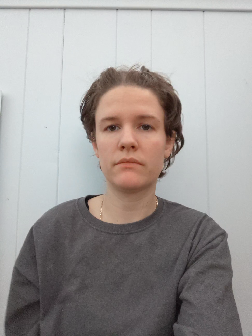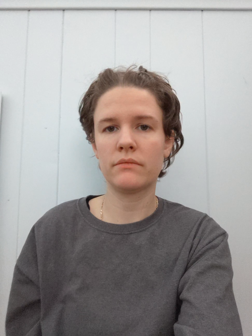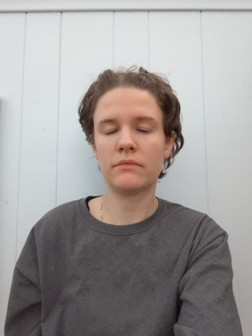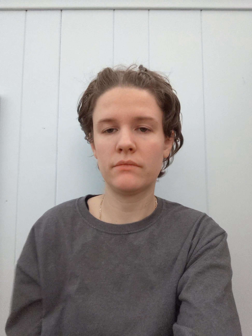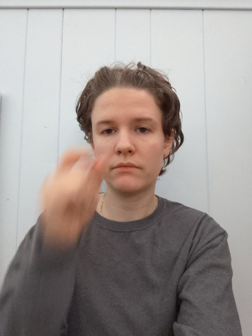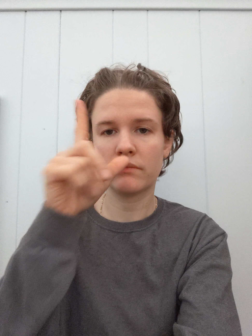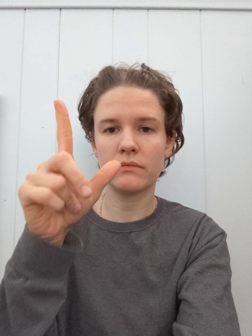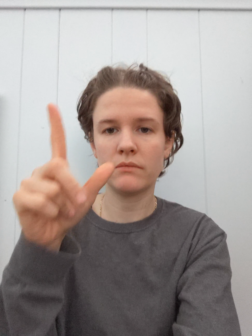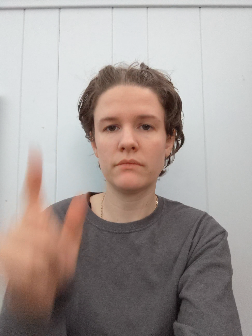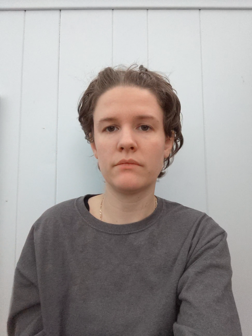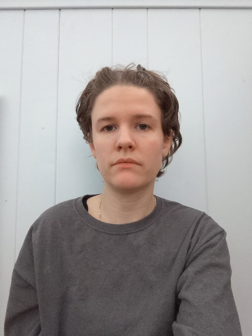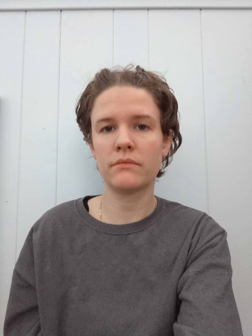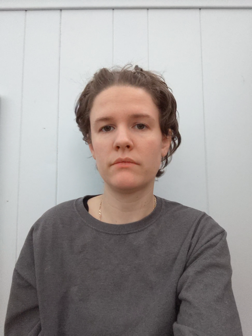awake